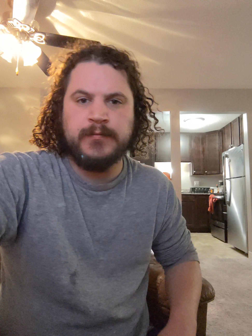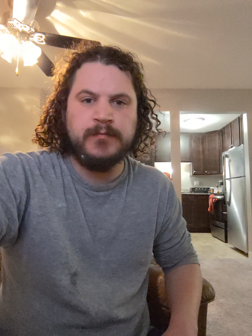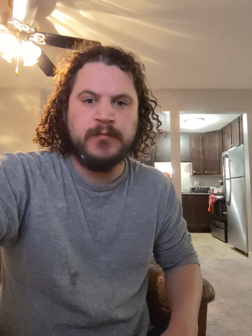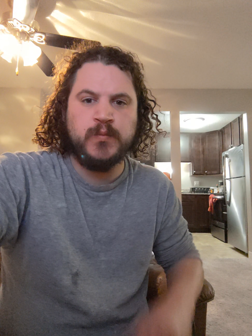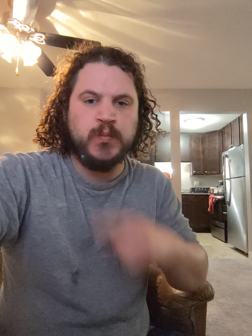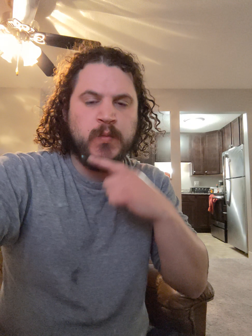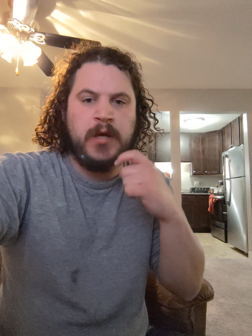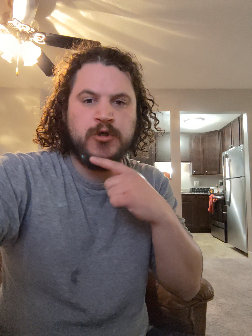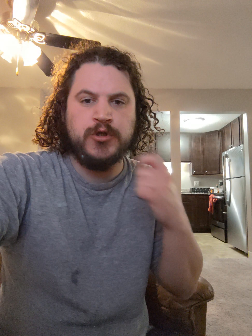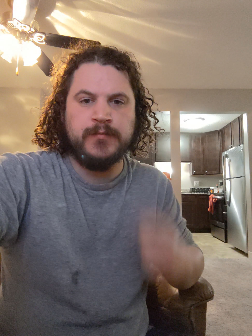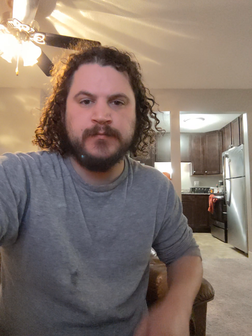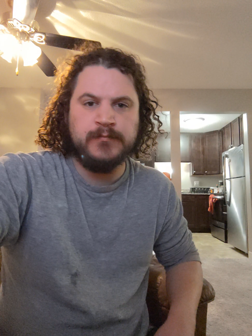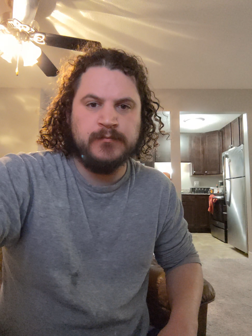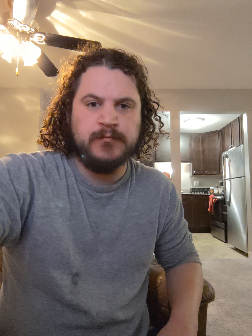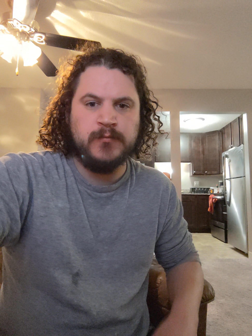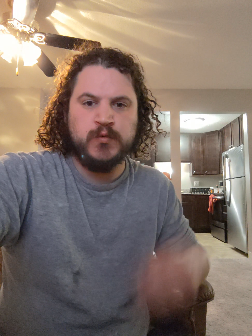dryer